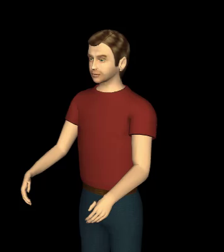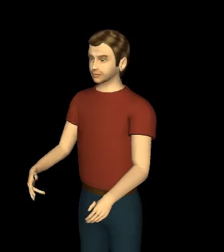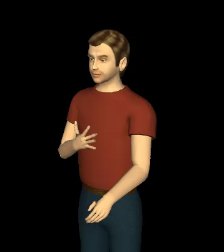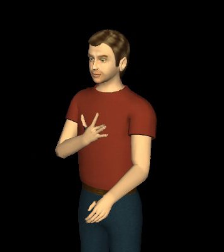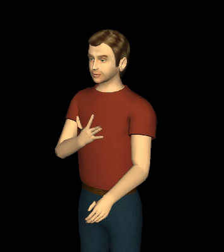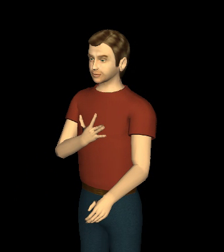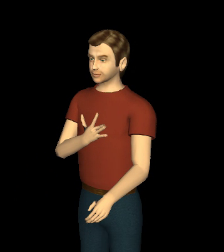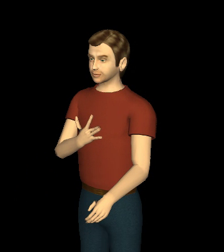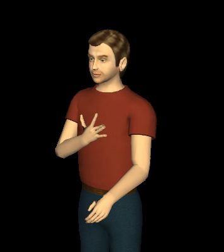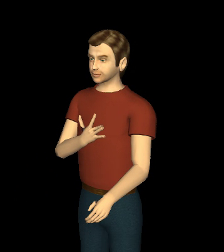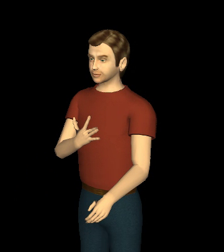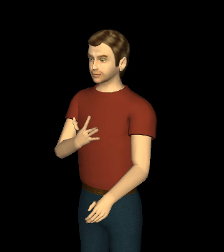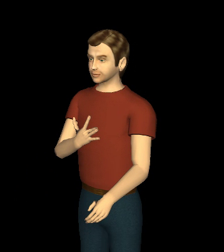قلب